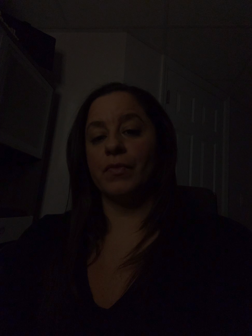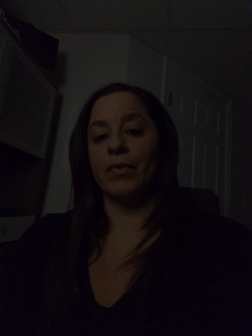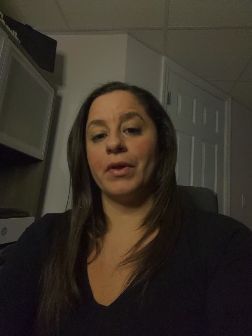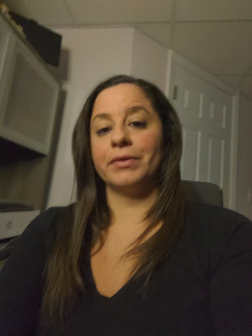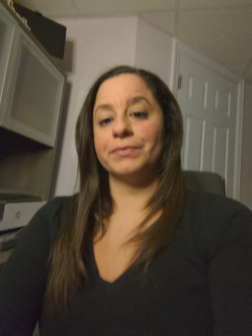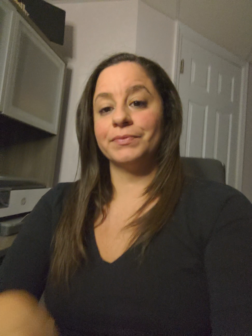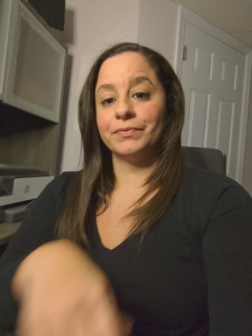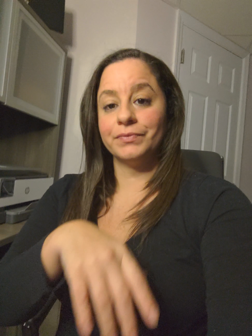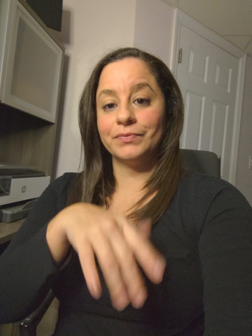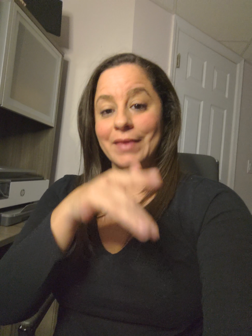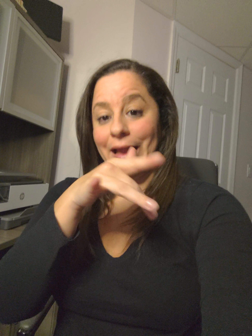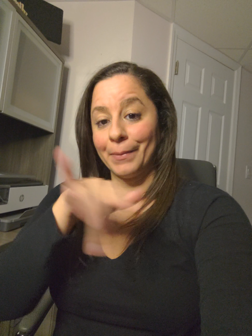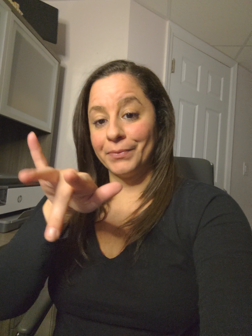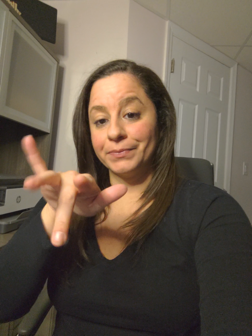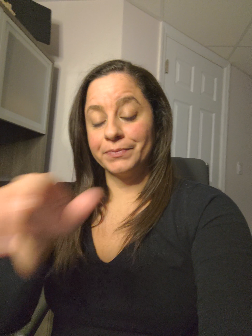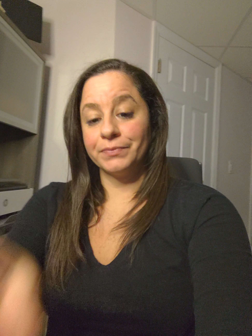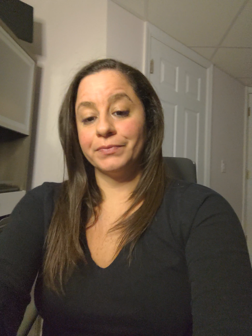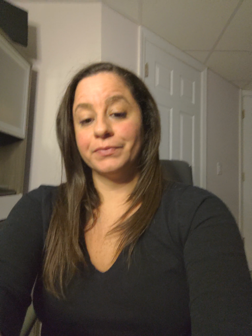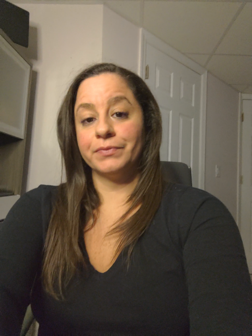empty